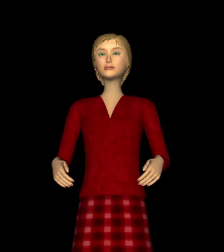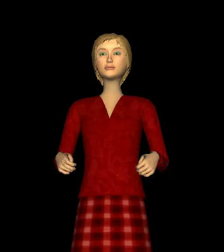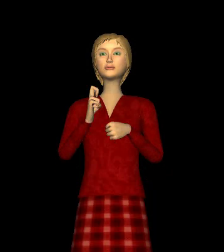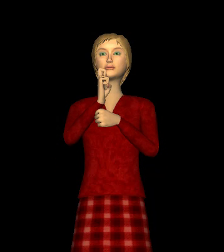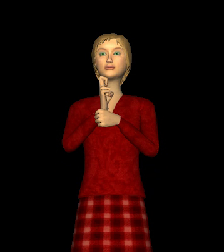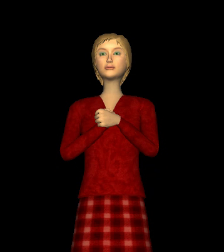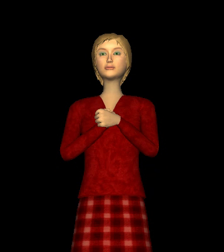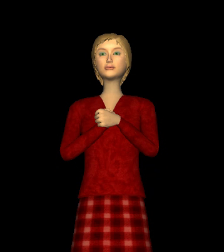صعب